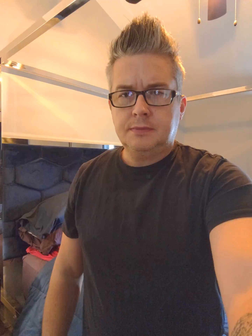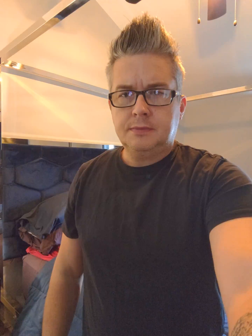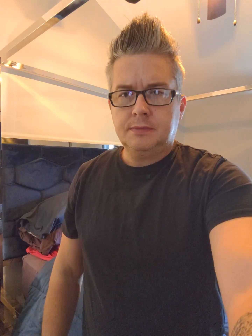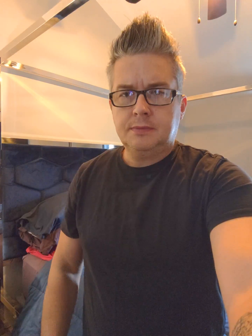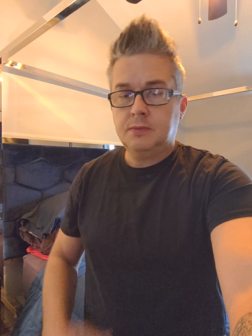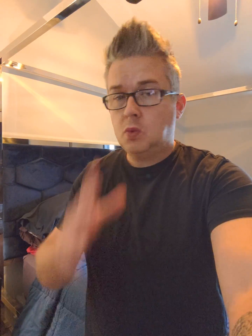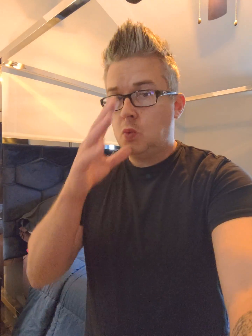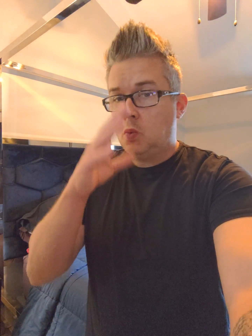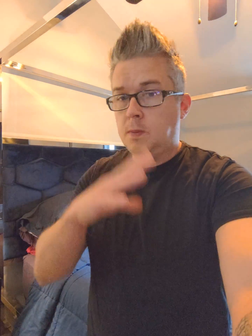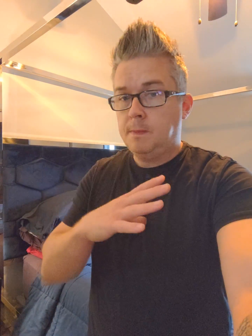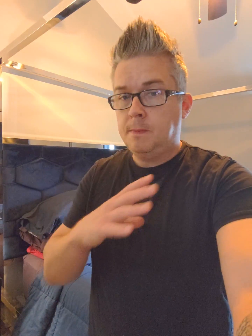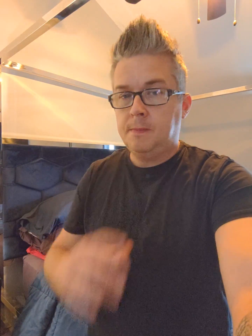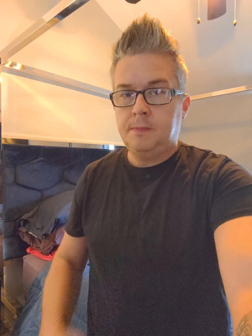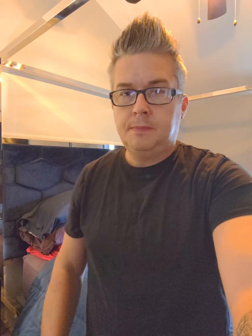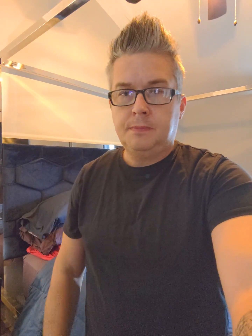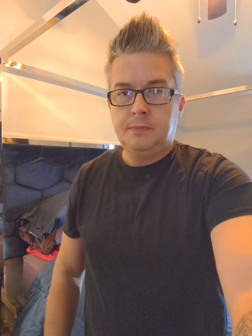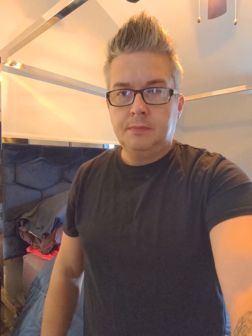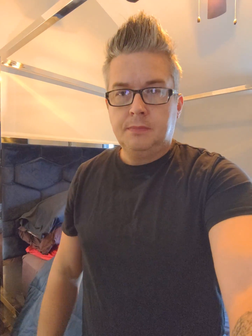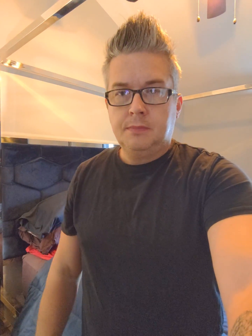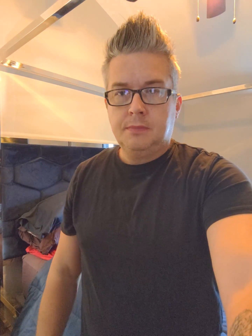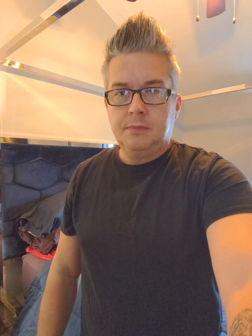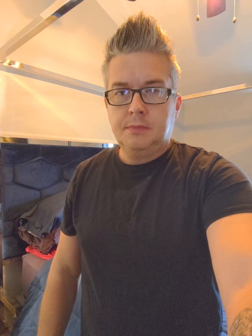lady